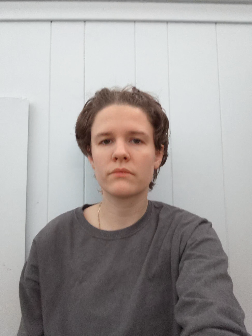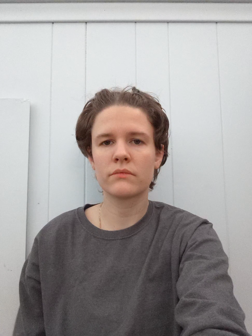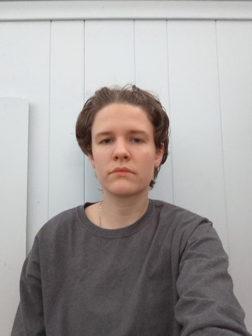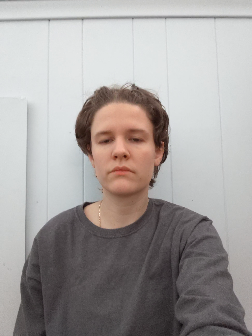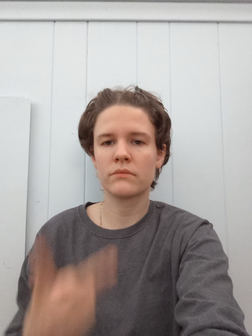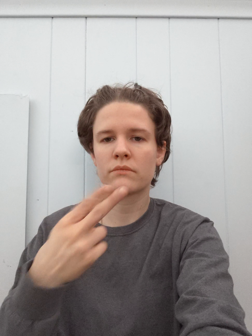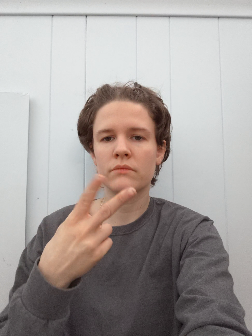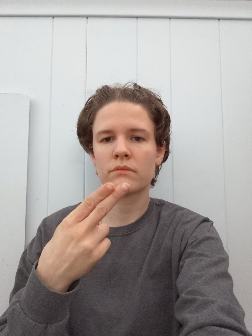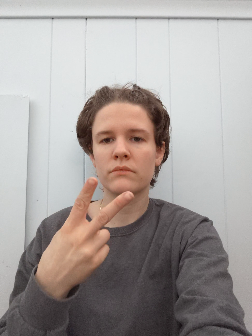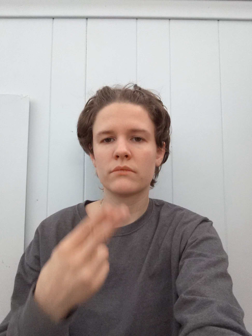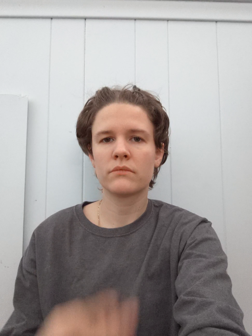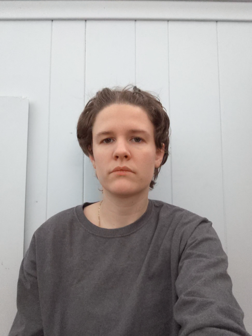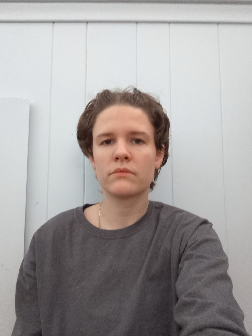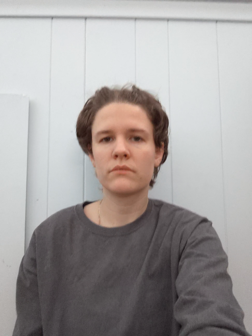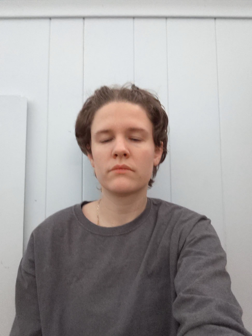scissors